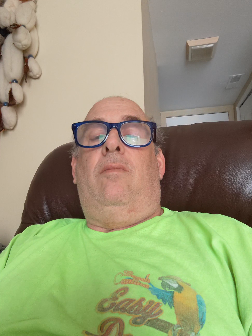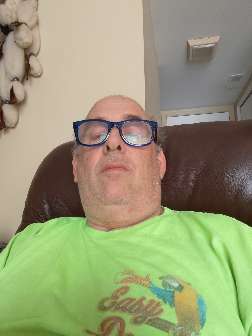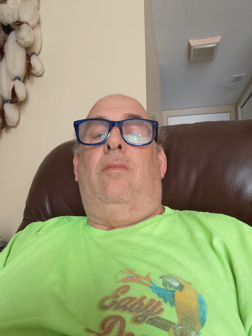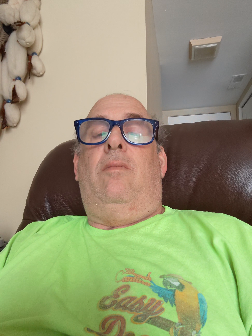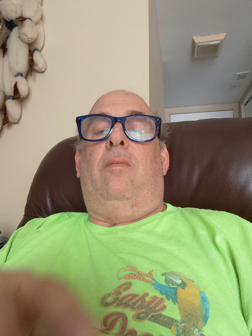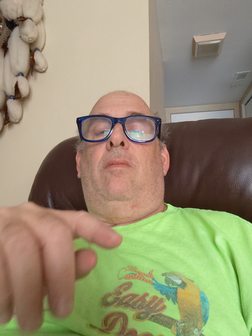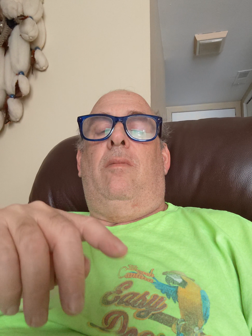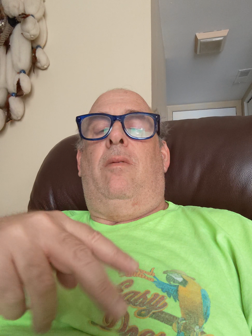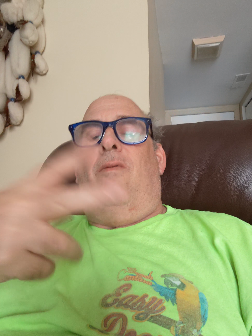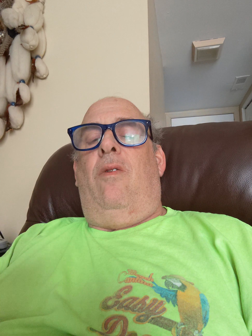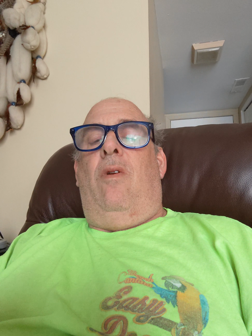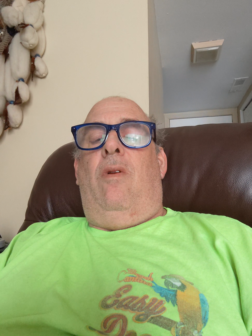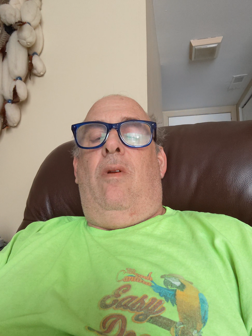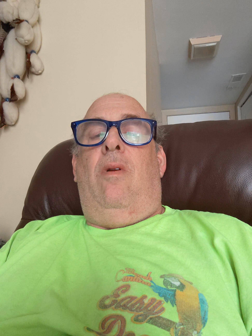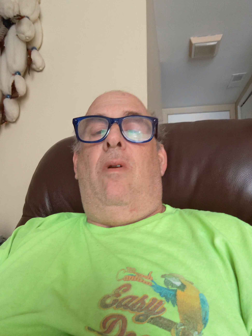fall